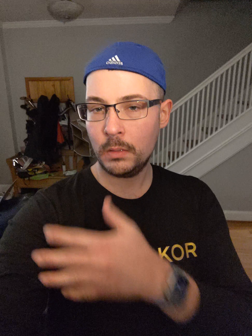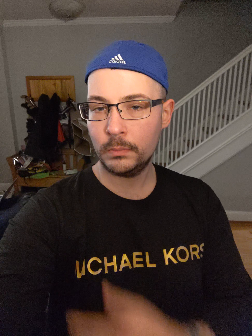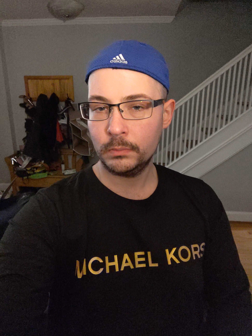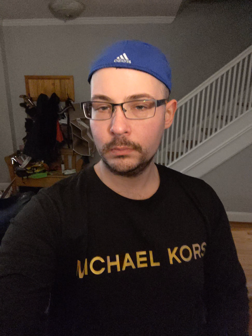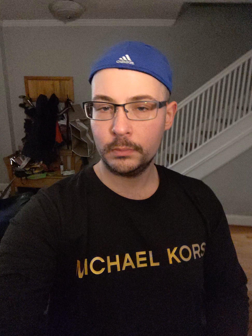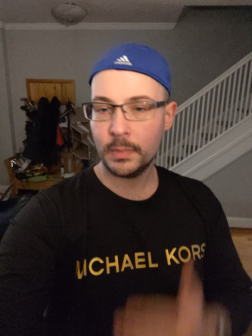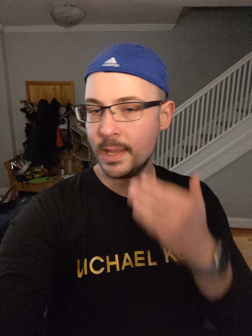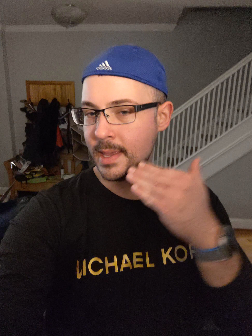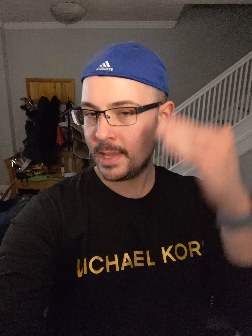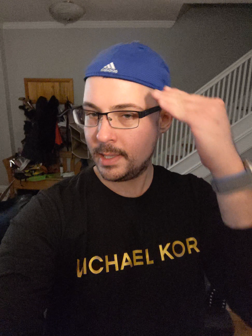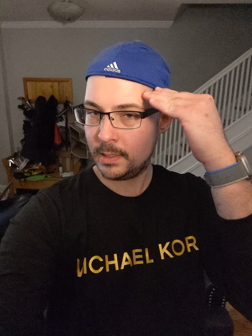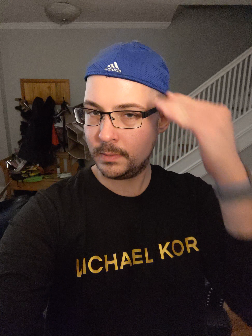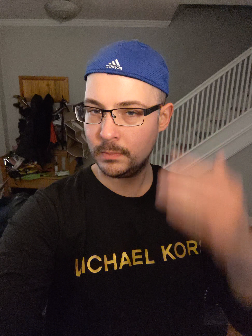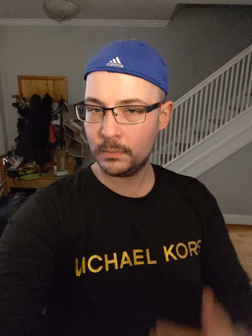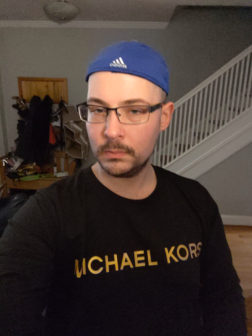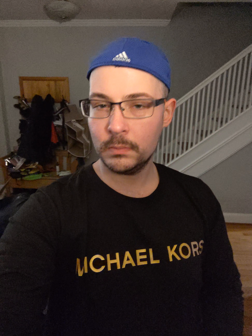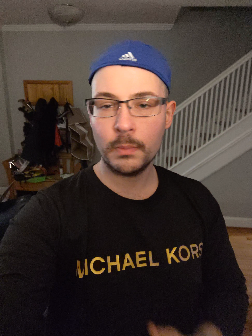head